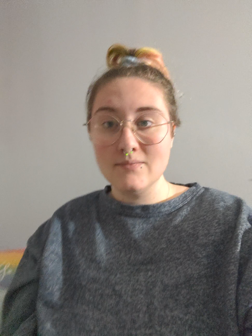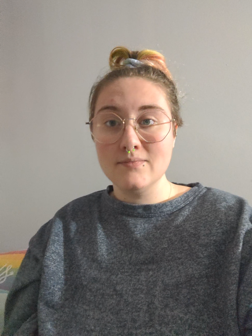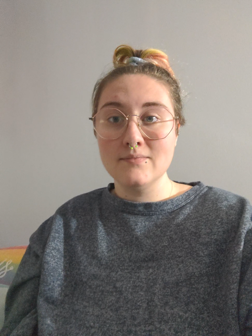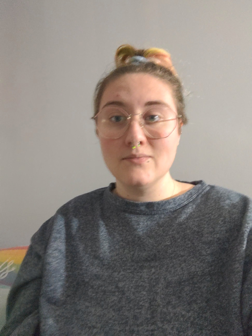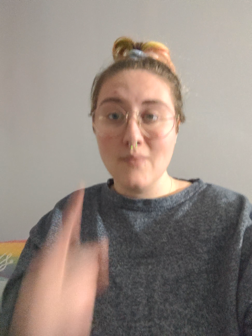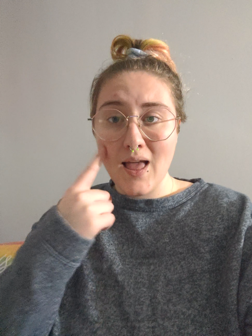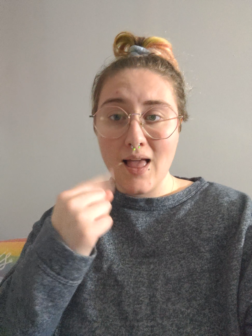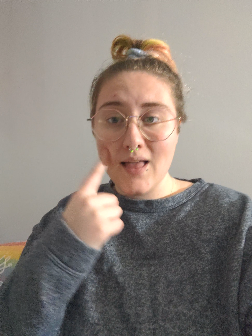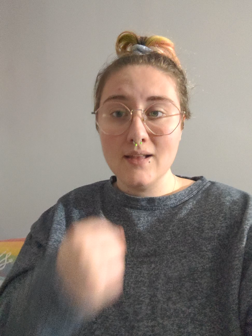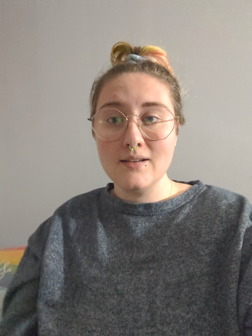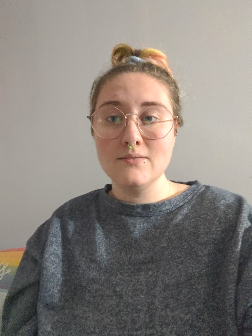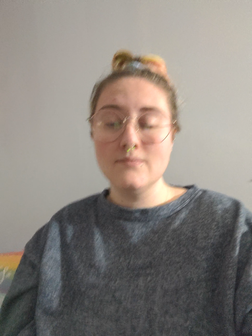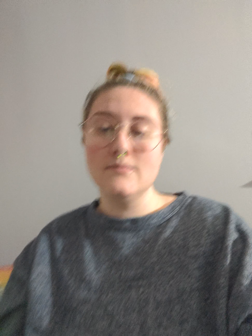cry